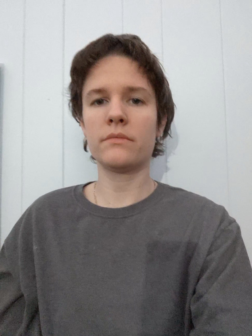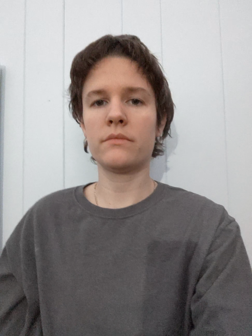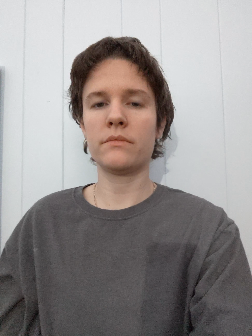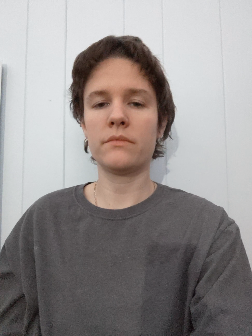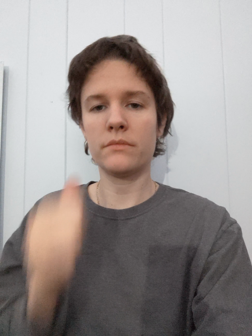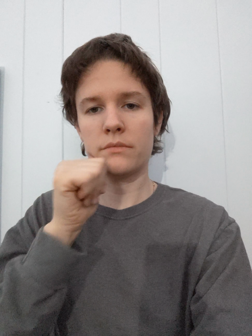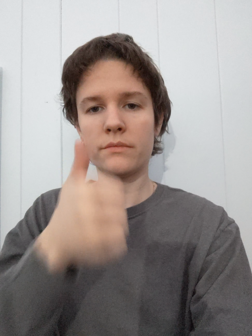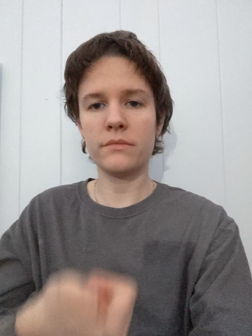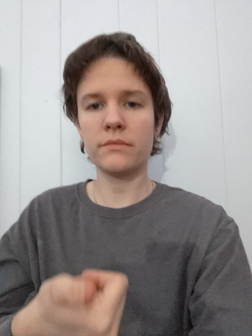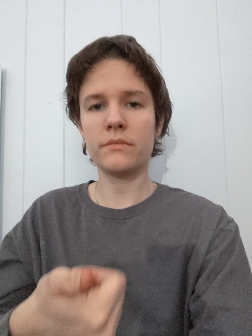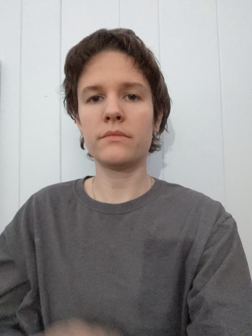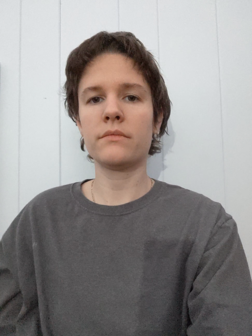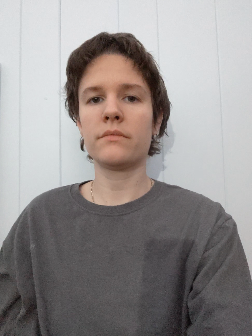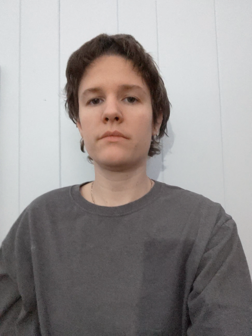tomorrow